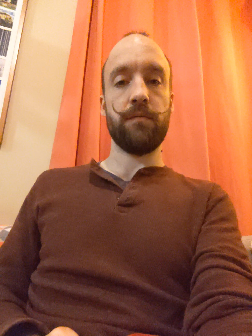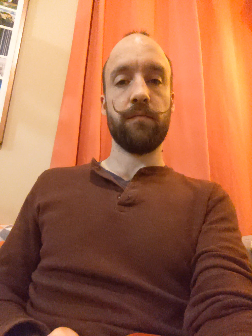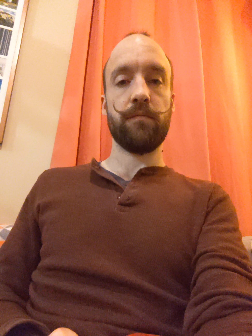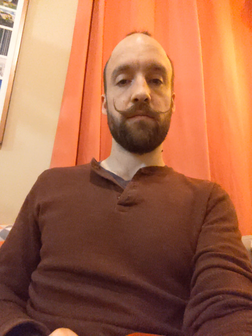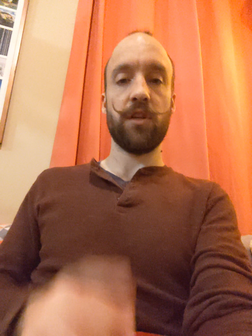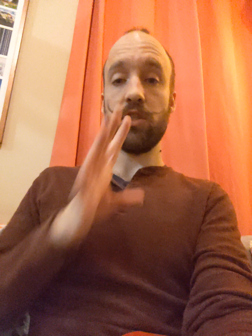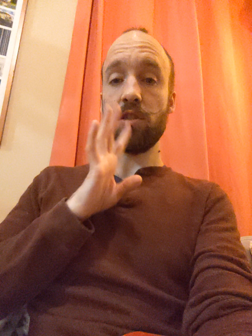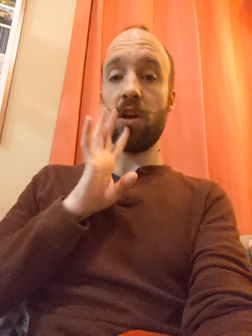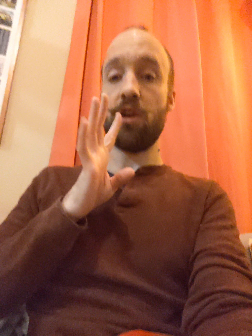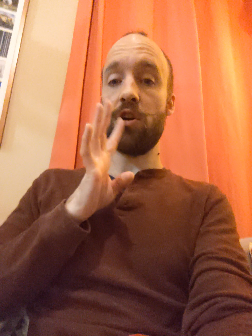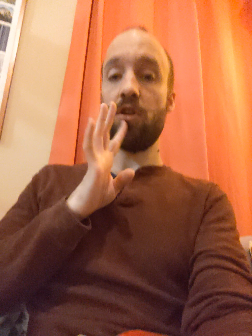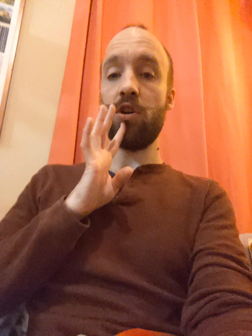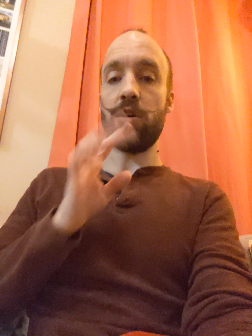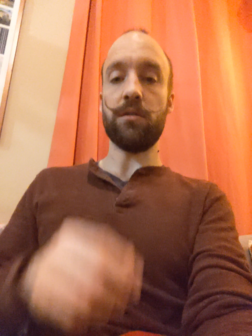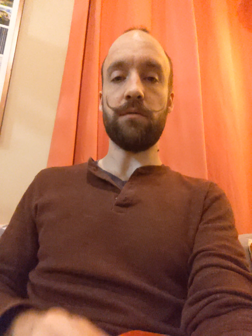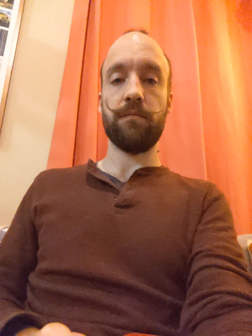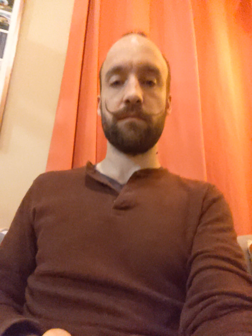talk